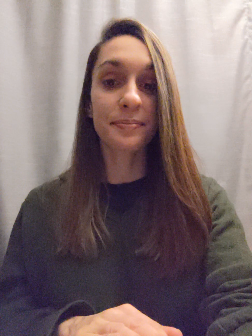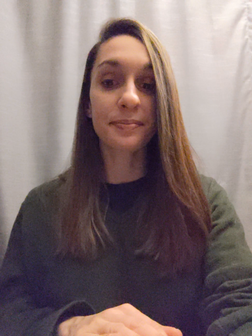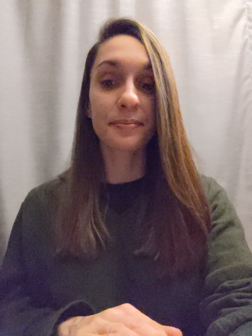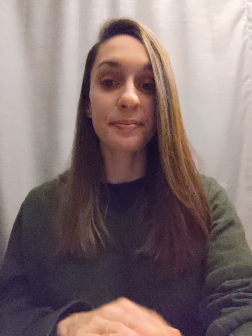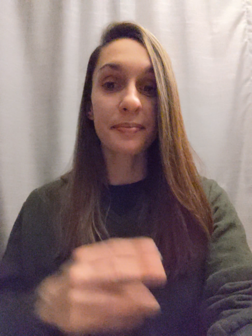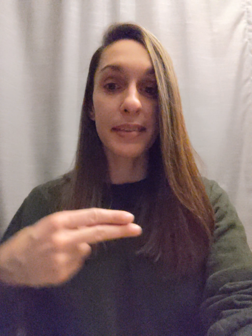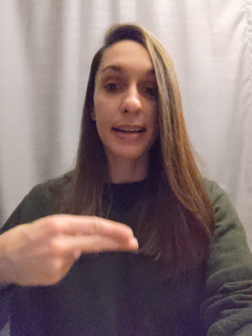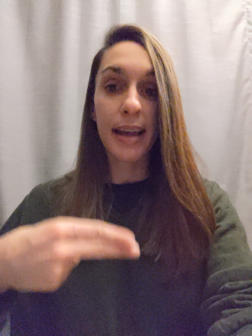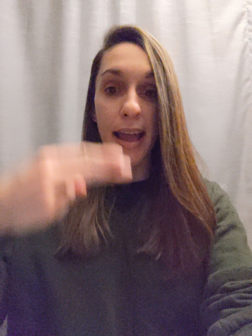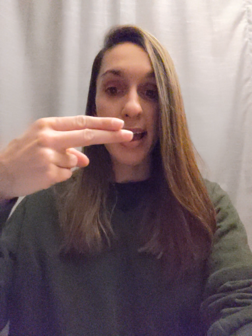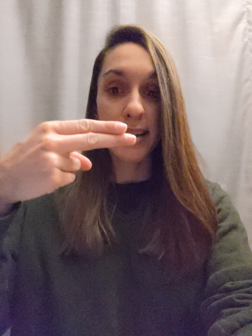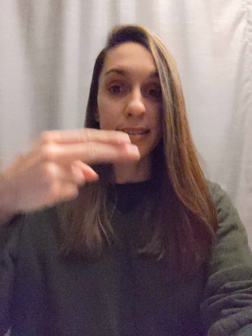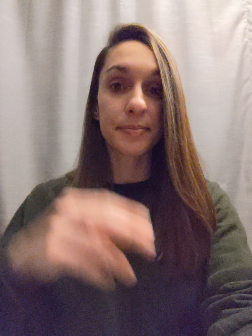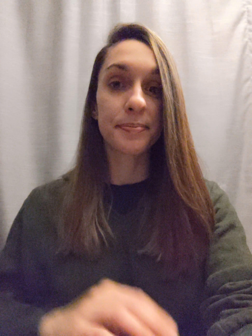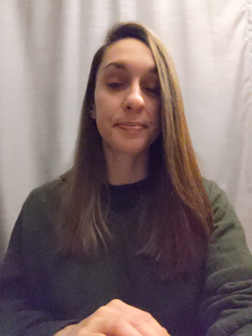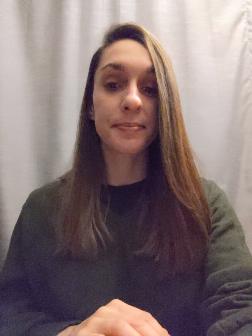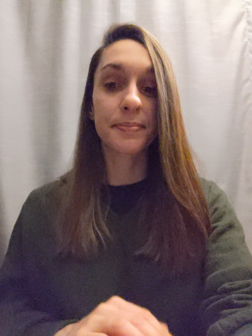high